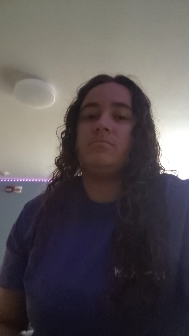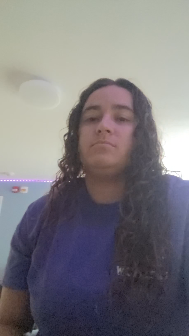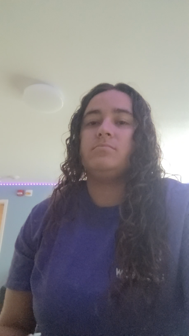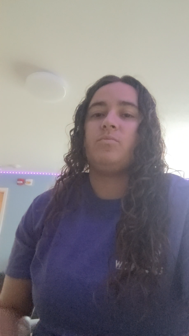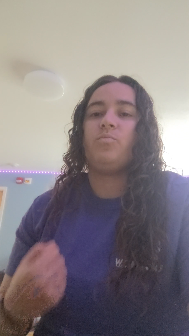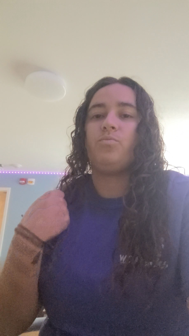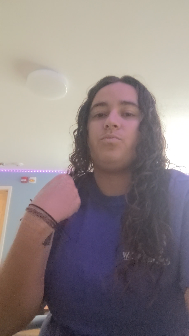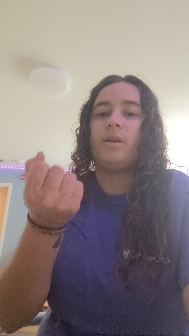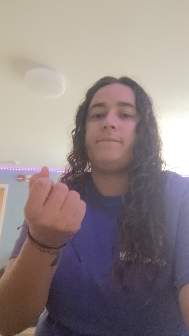drive